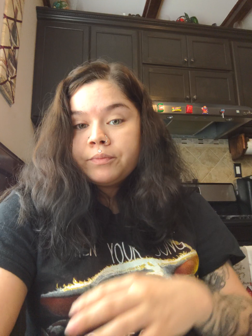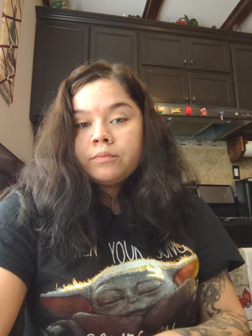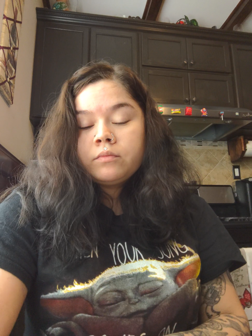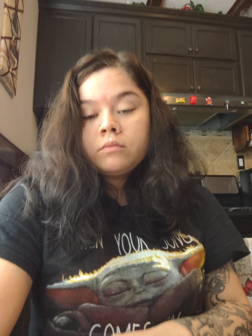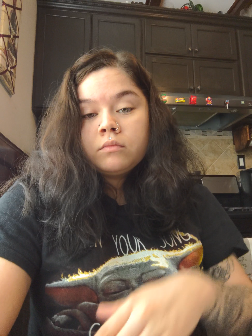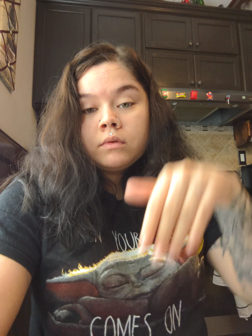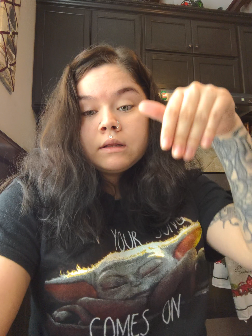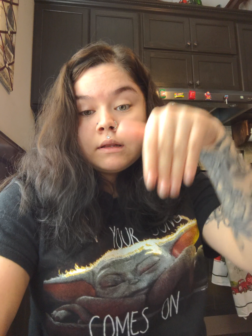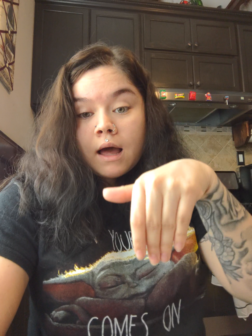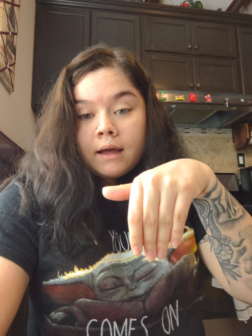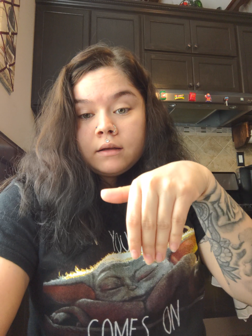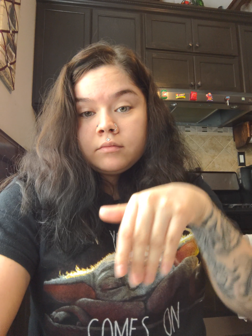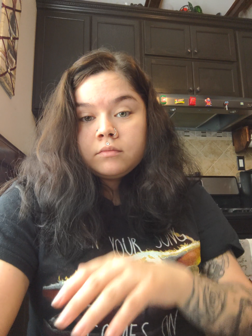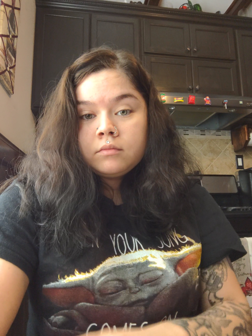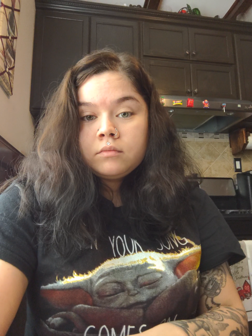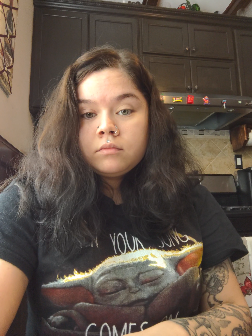night